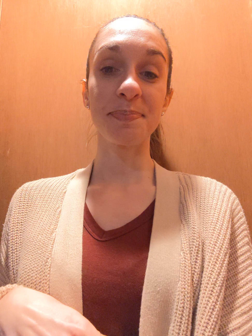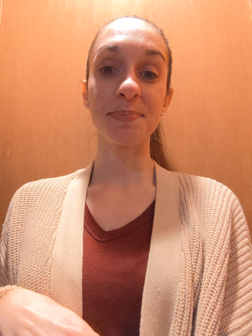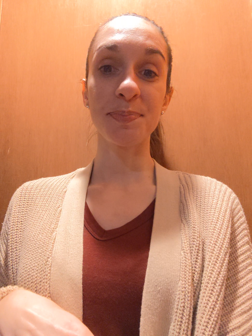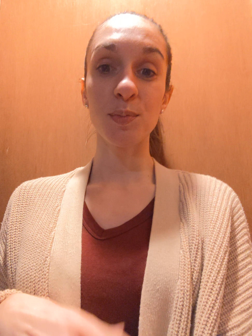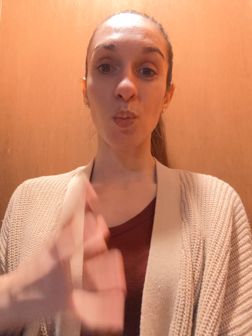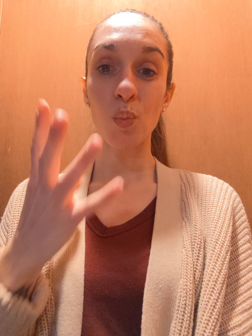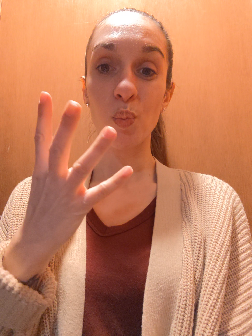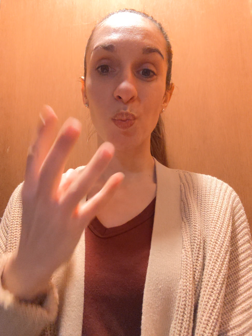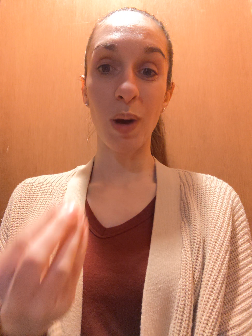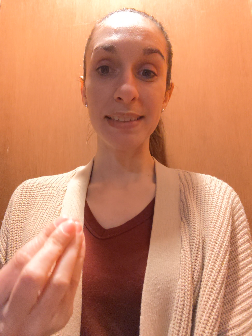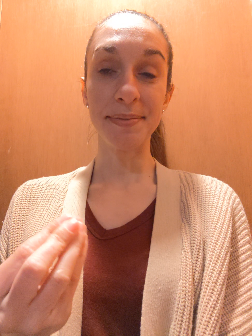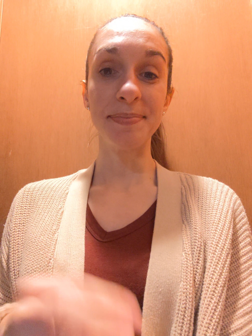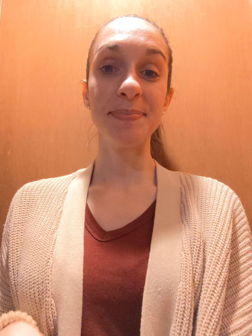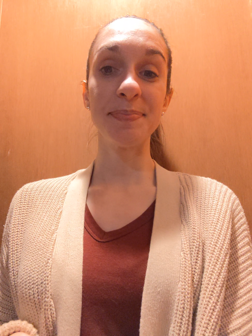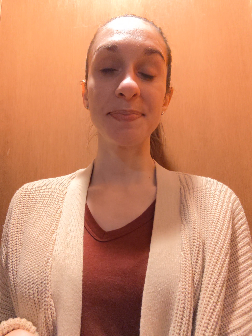wet